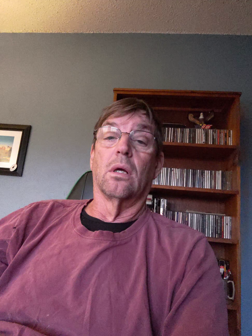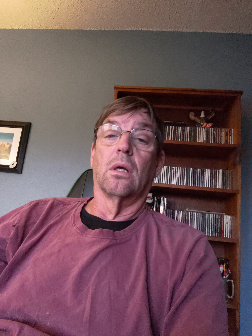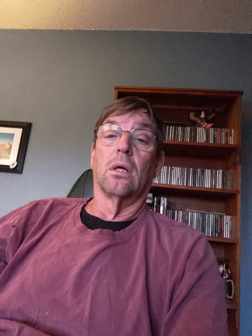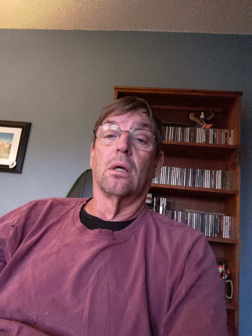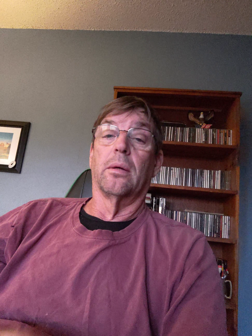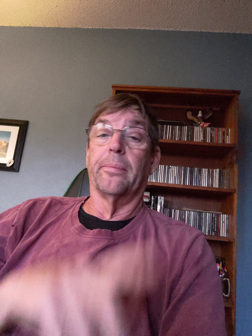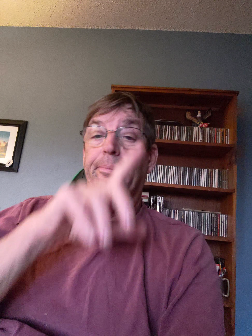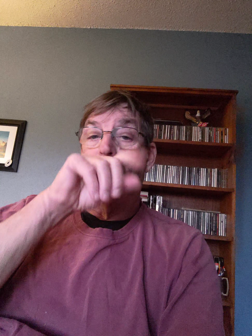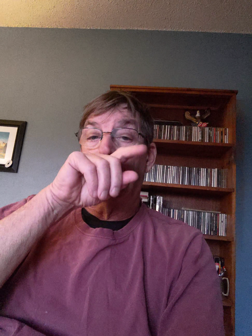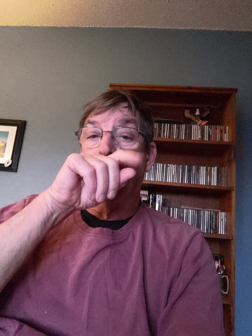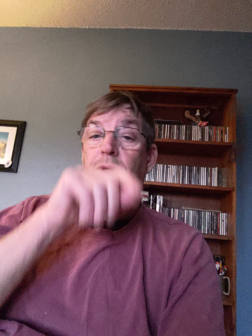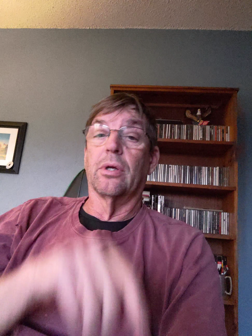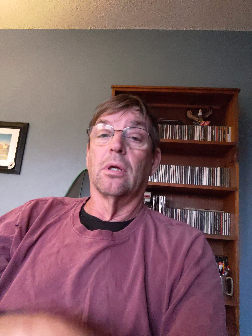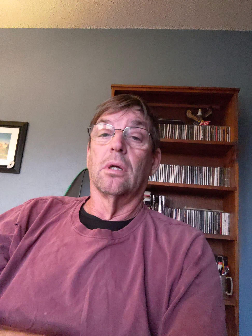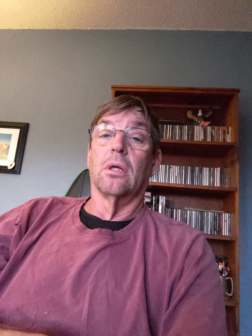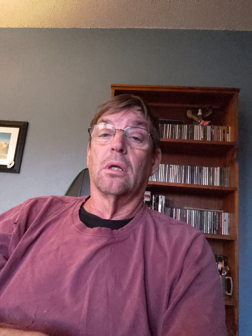bird